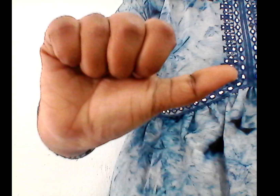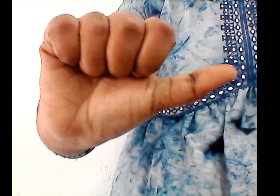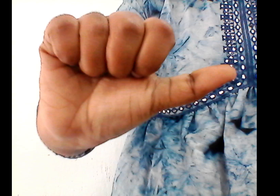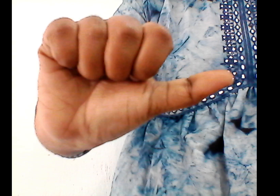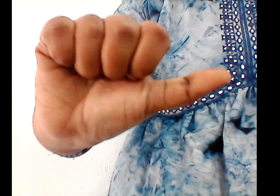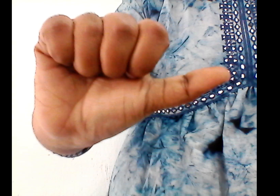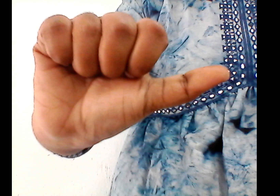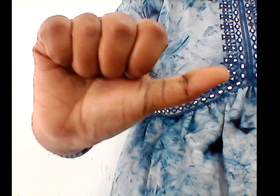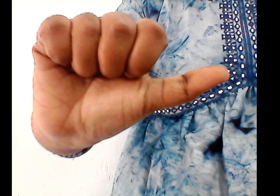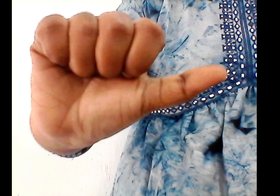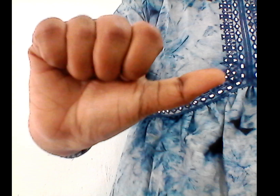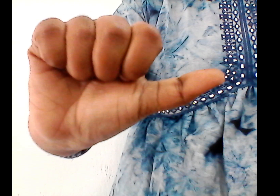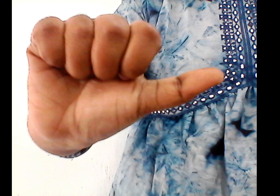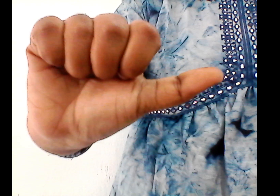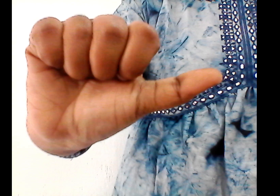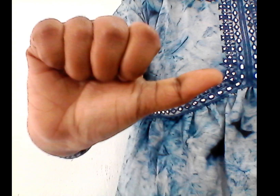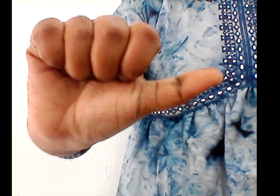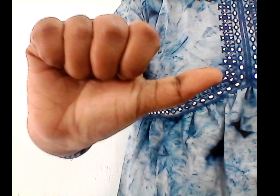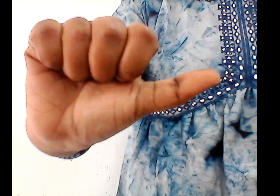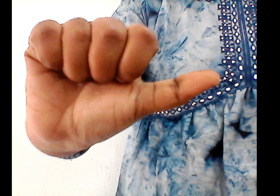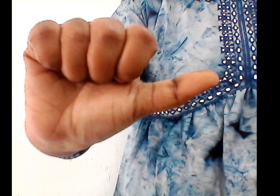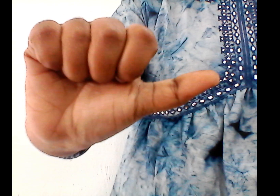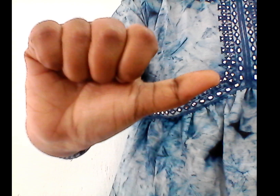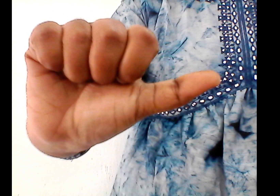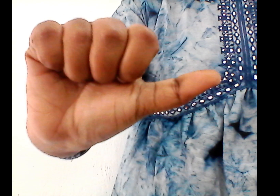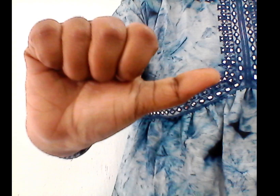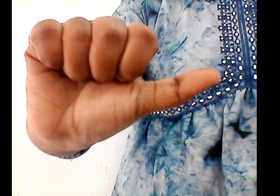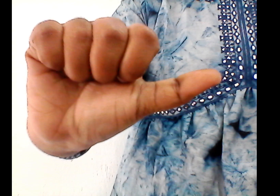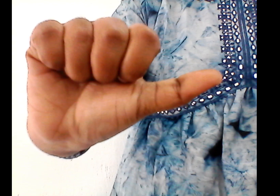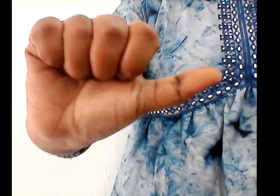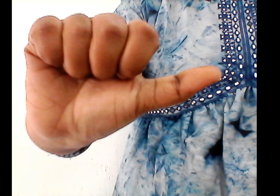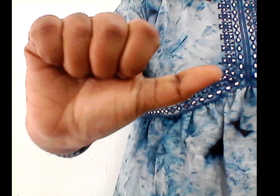എ